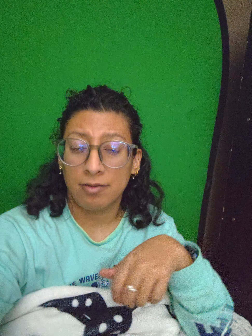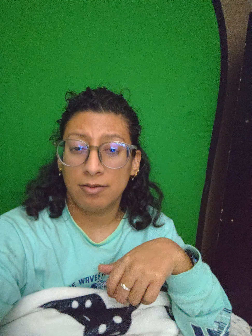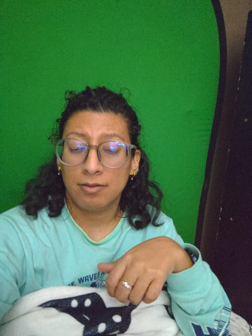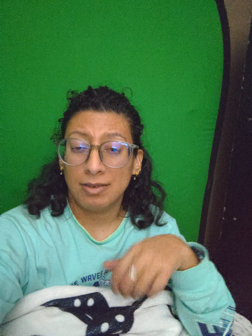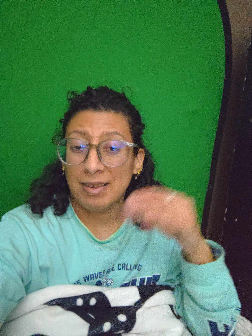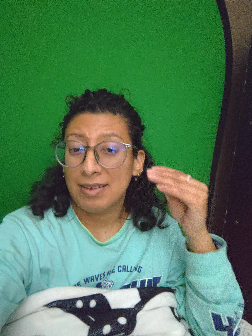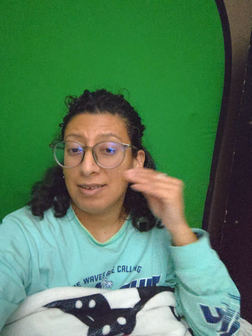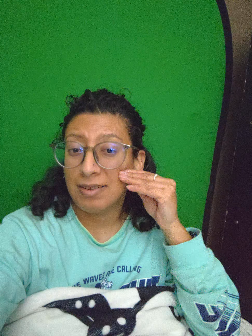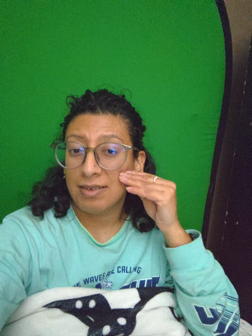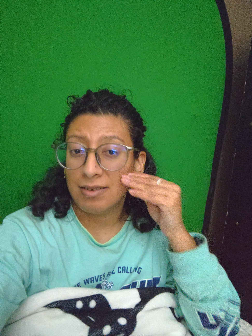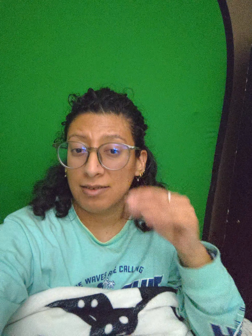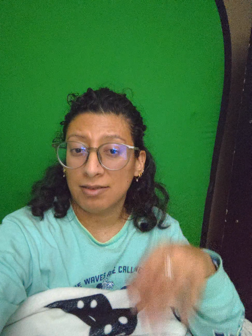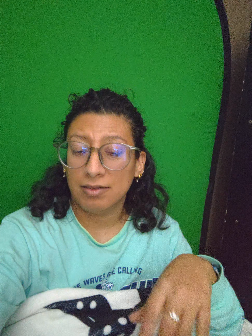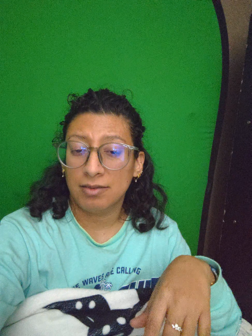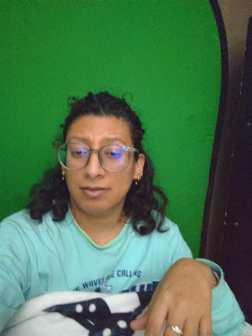kiss